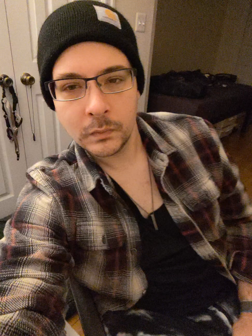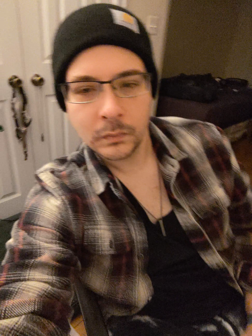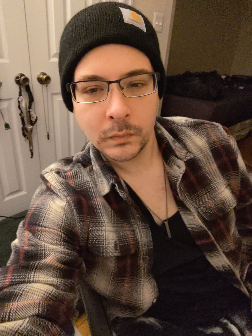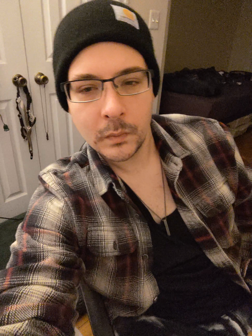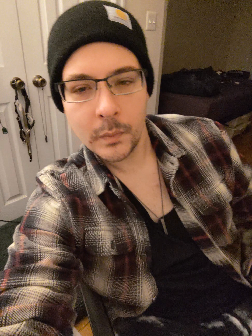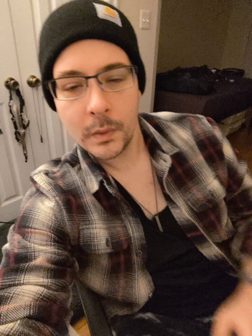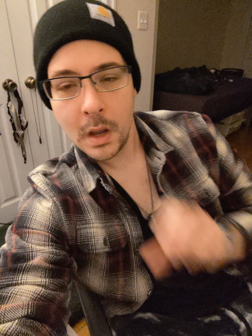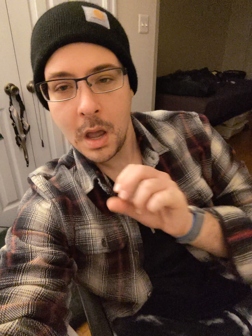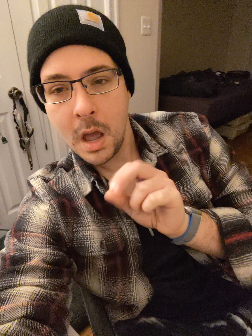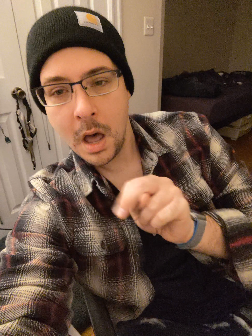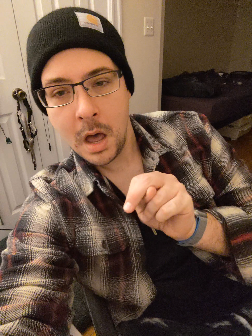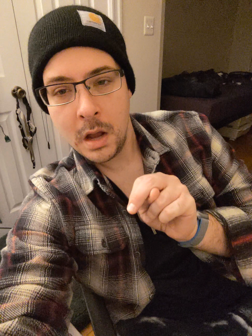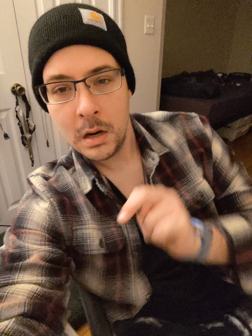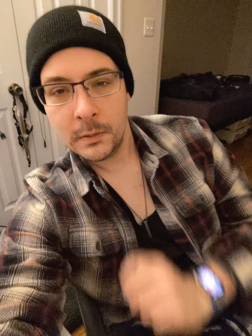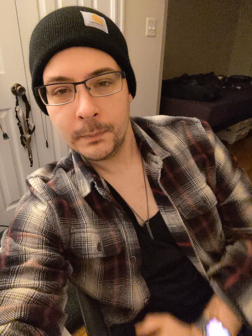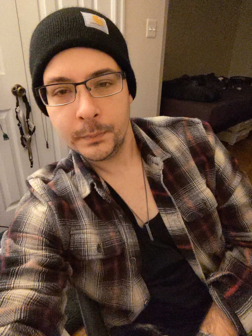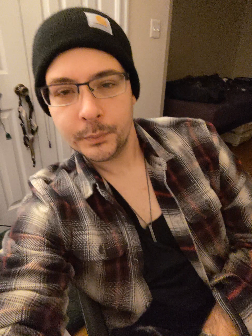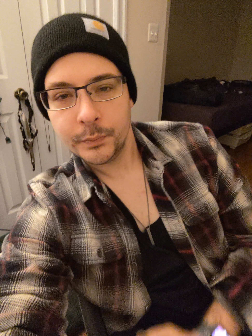on